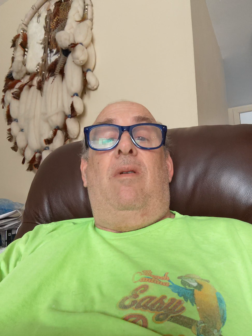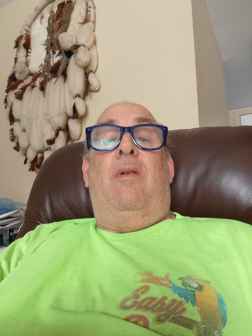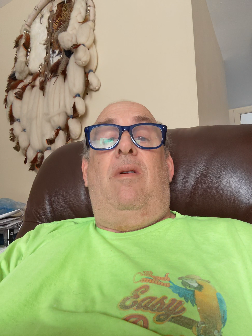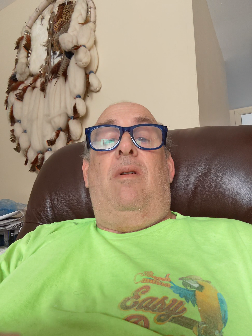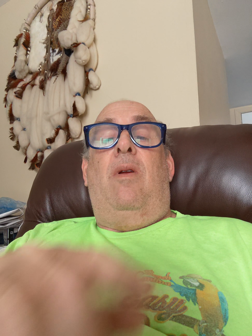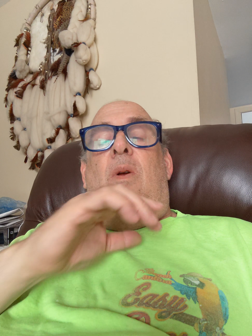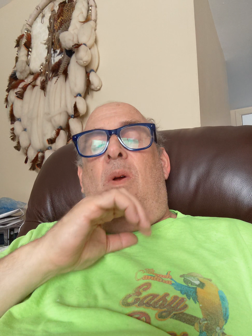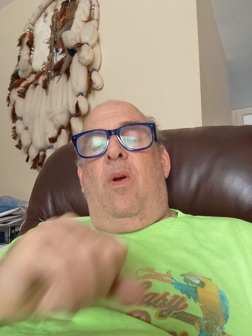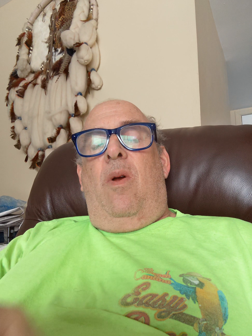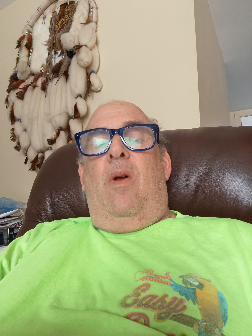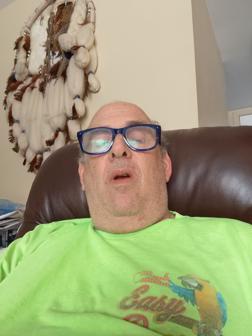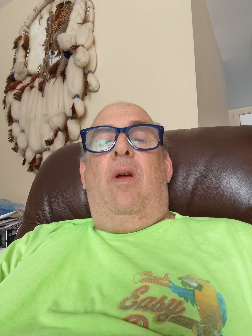old